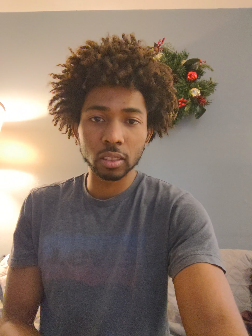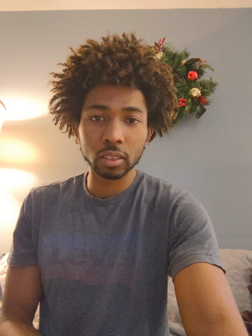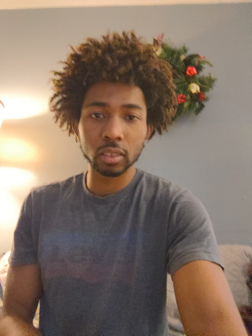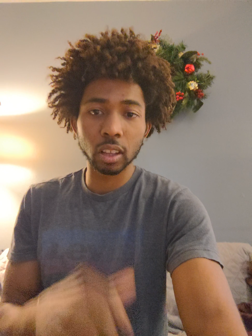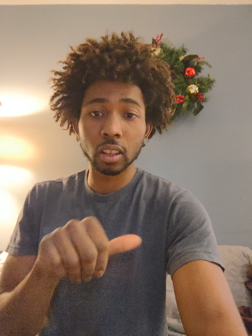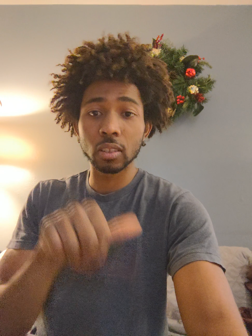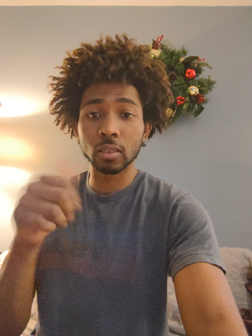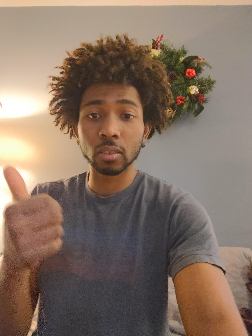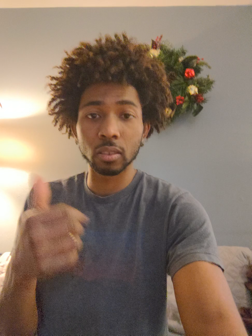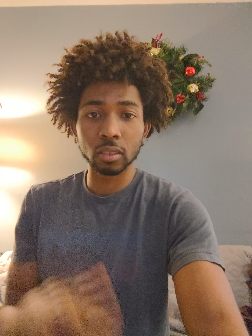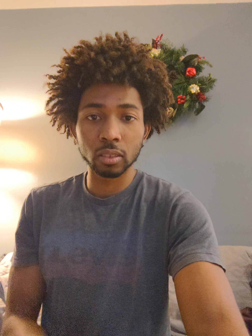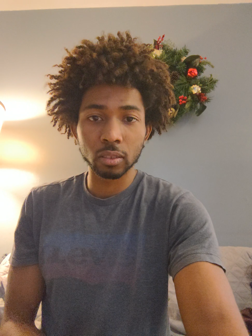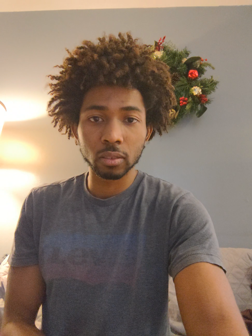another